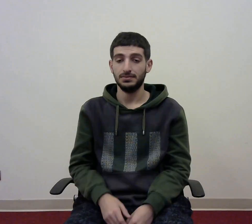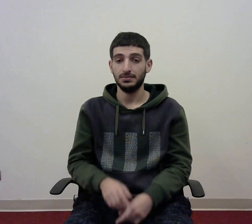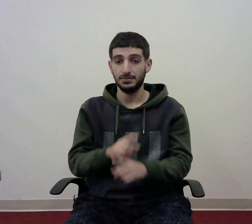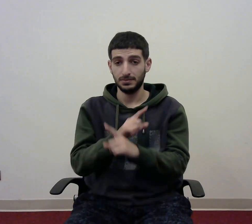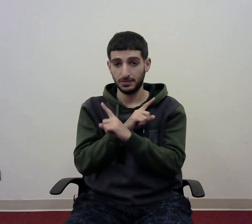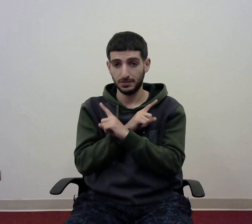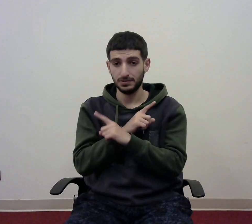ölən